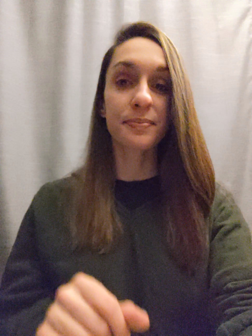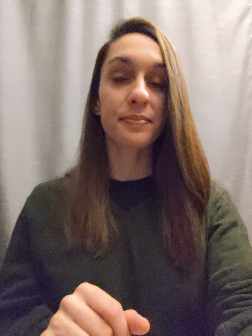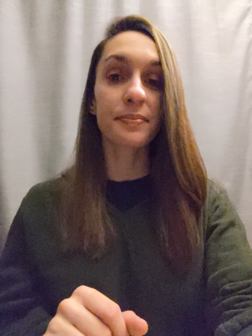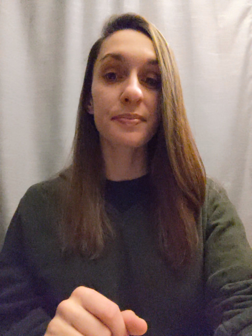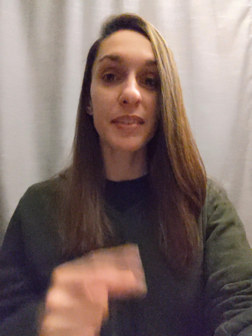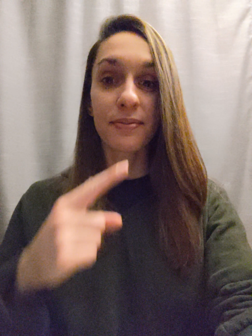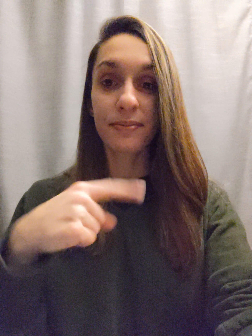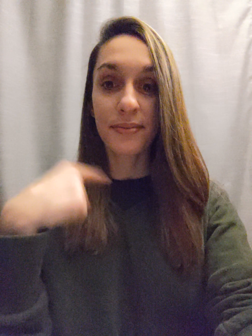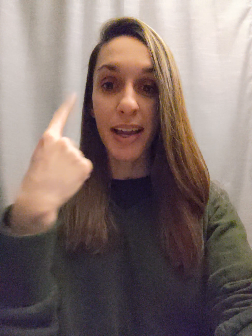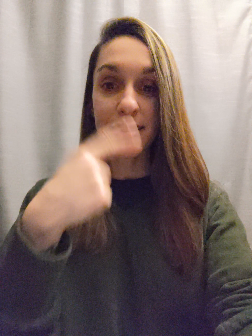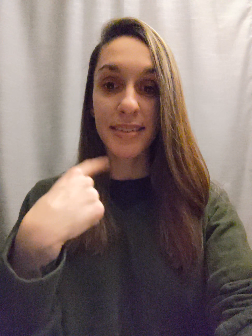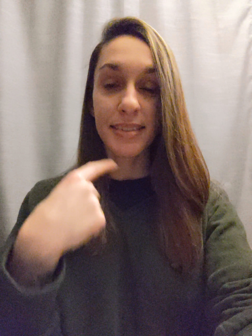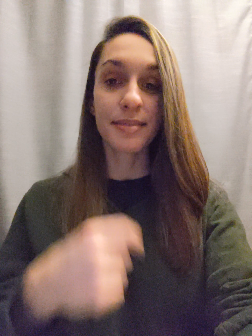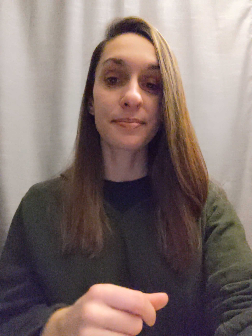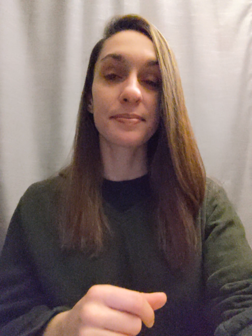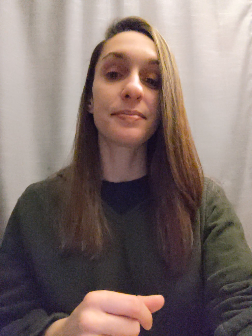face